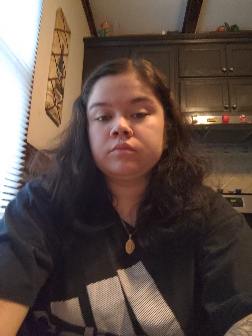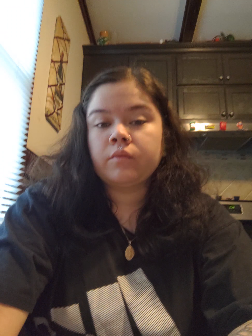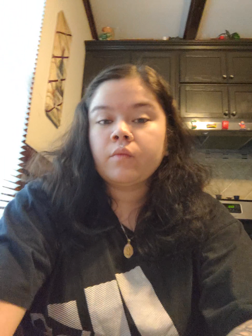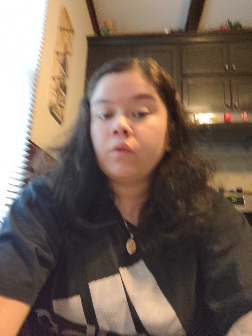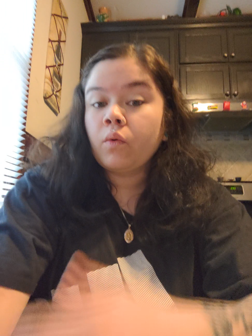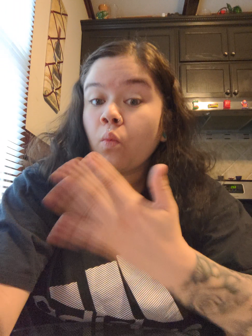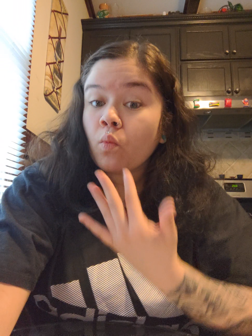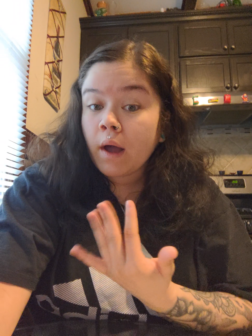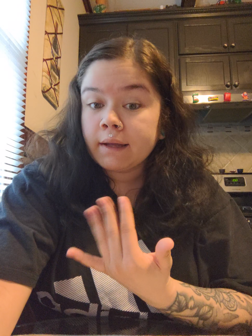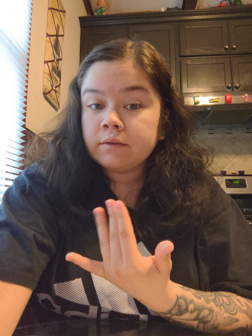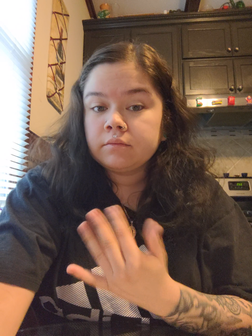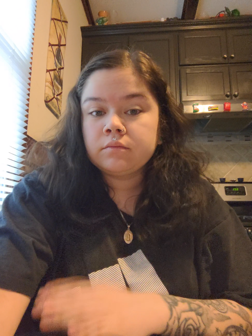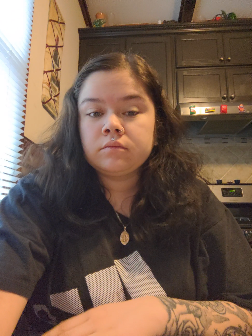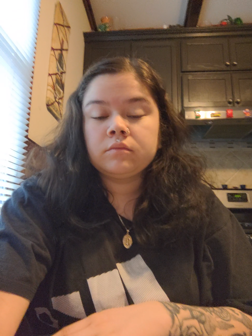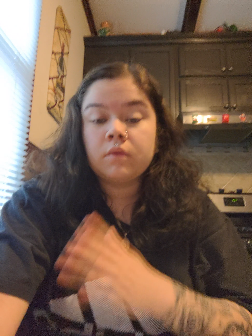wait